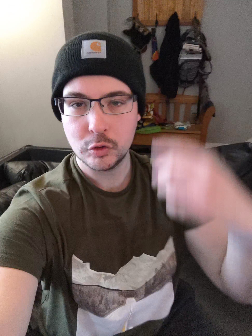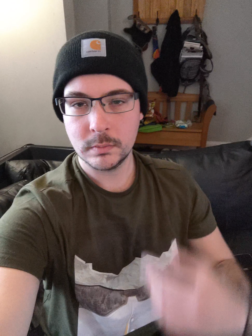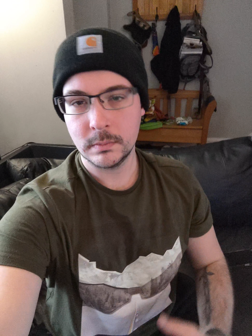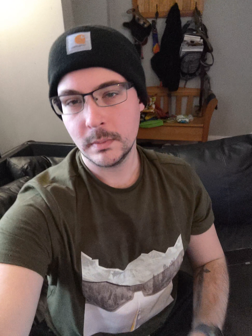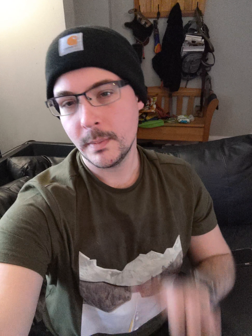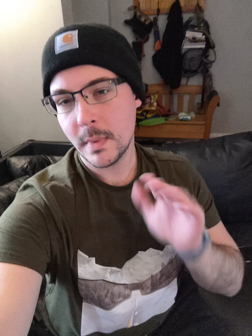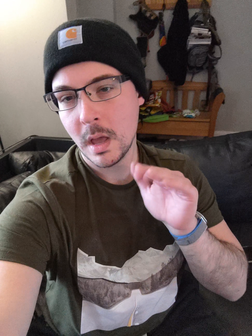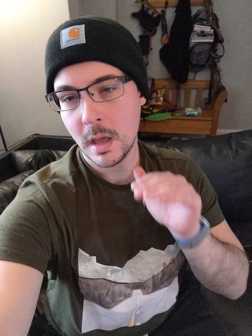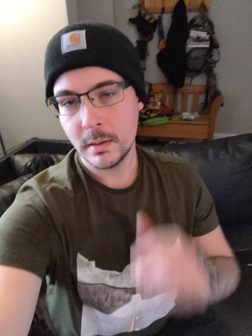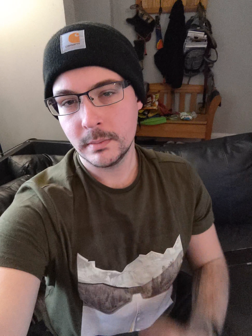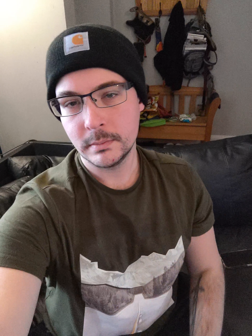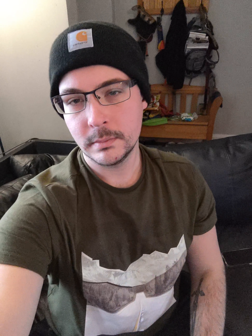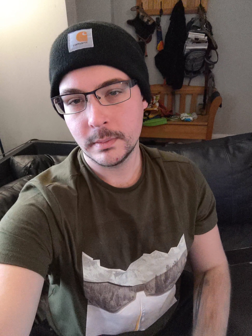bye